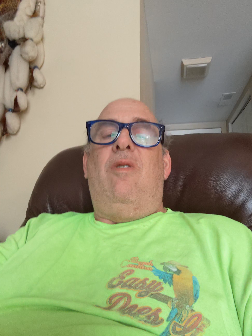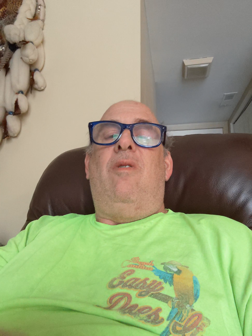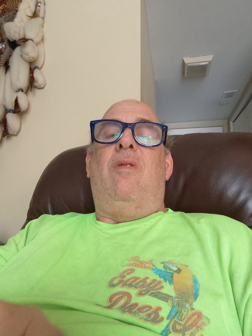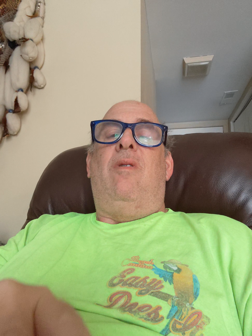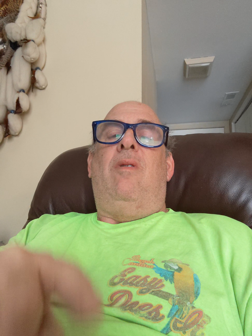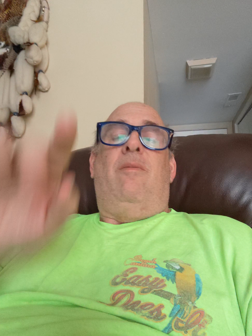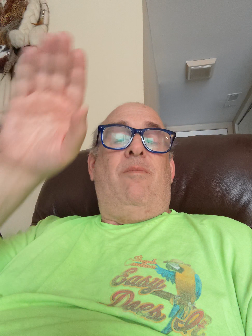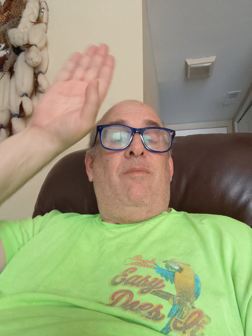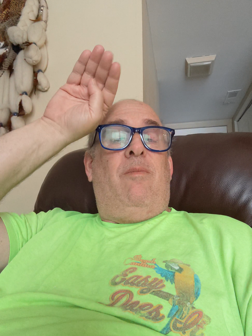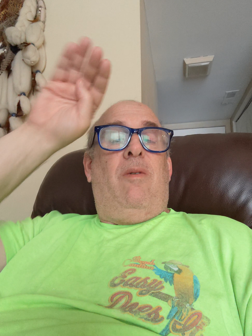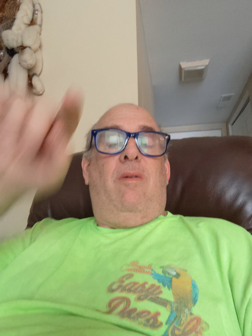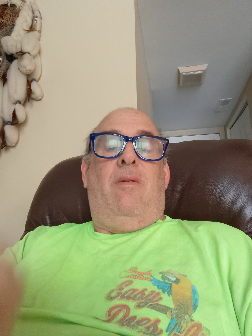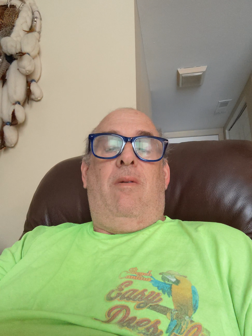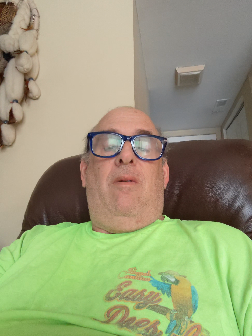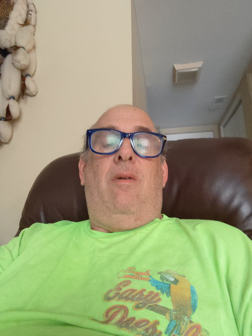donkey